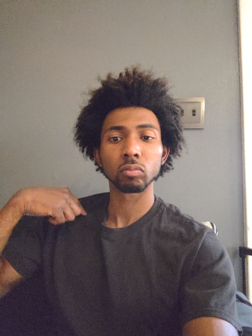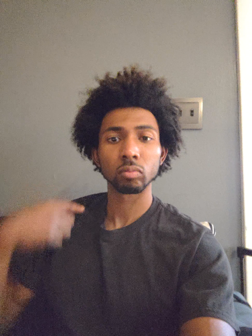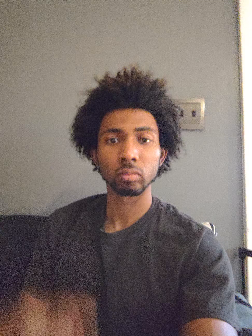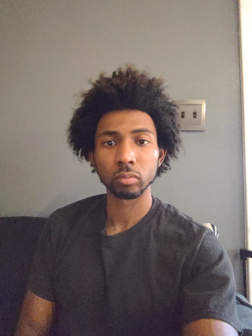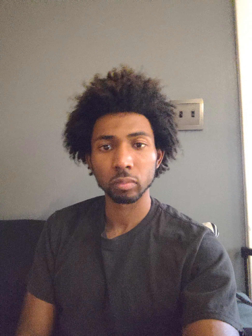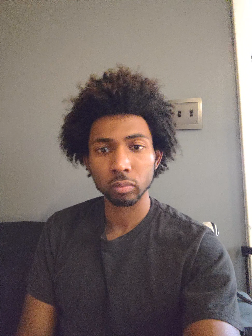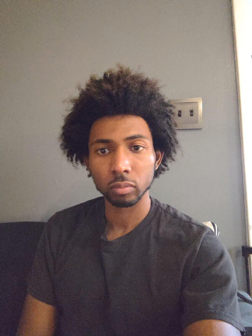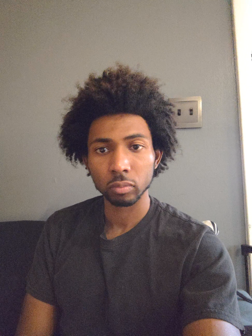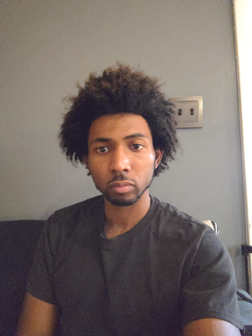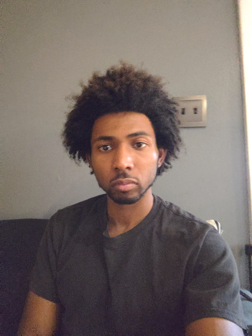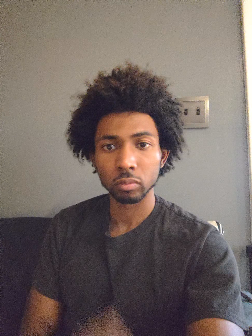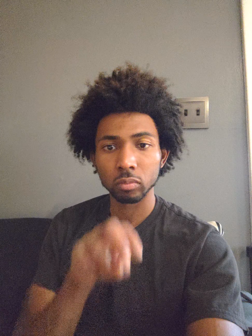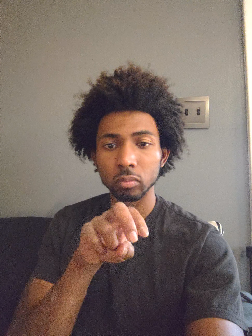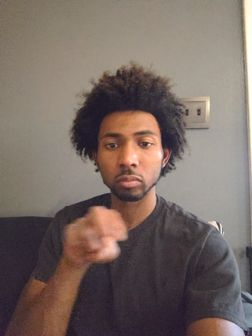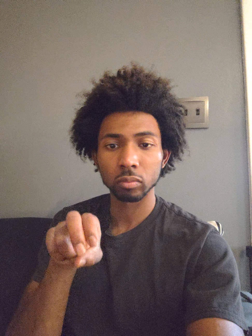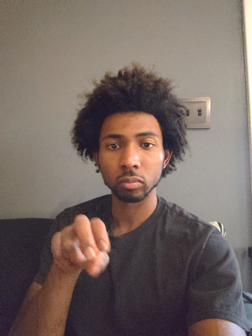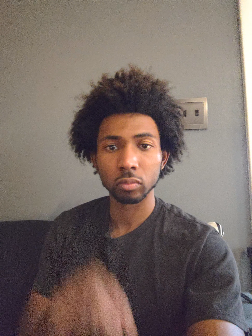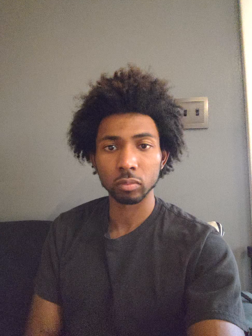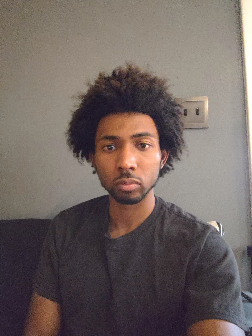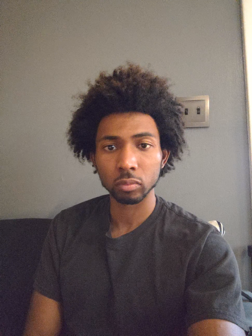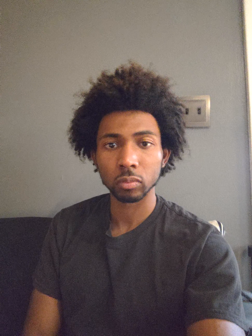bench